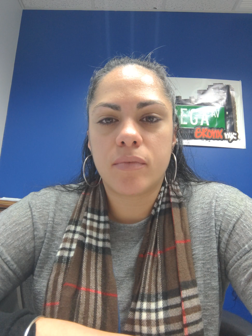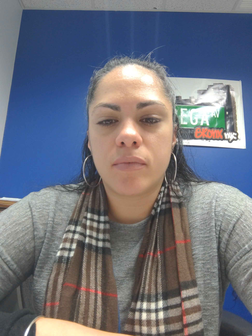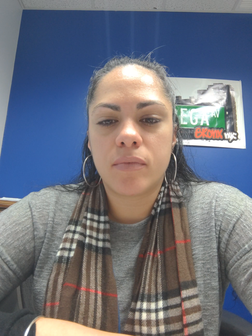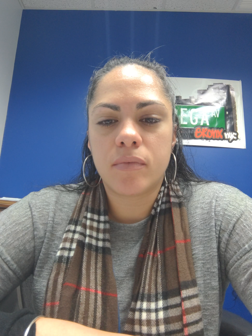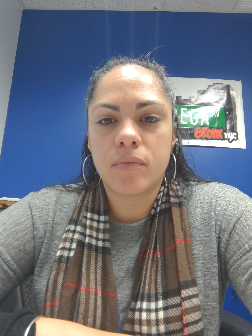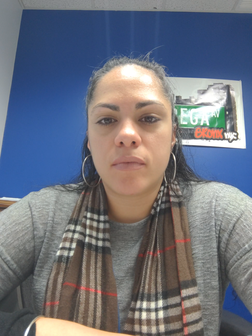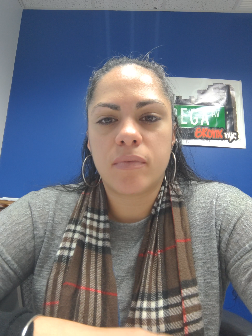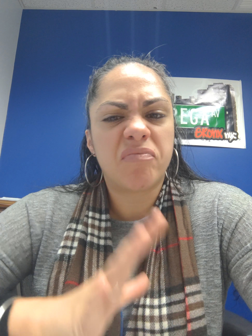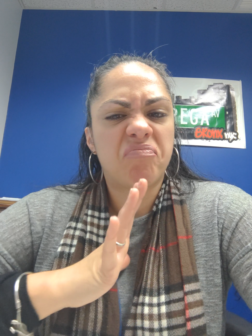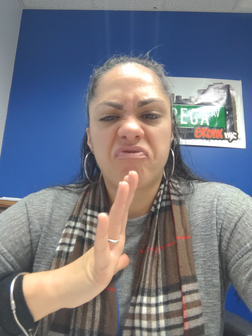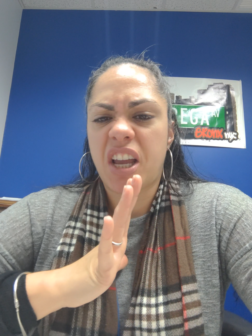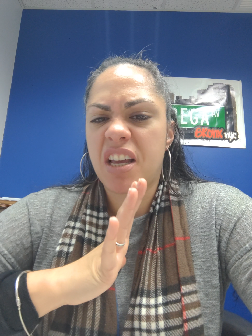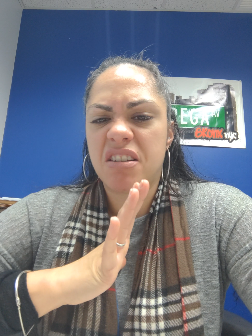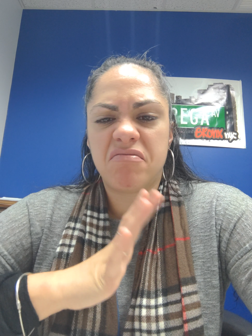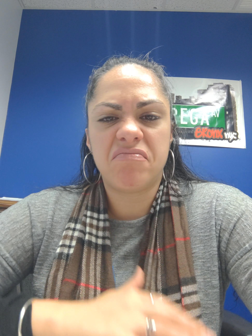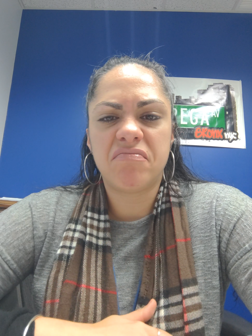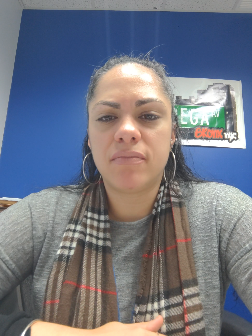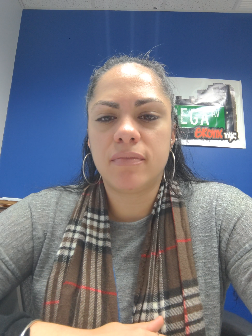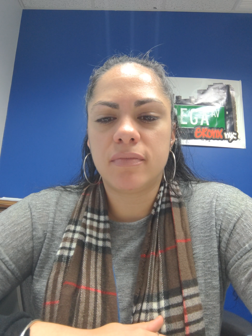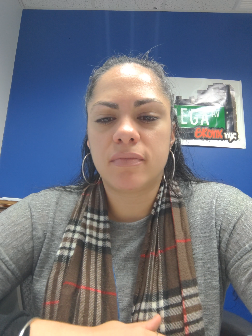fine